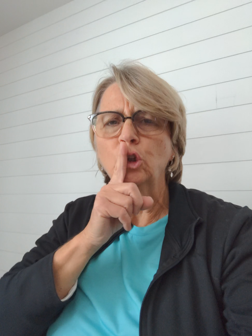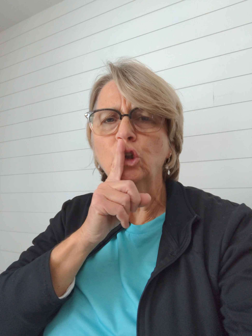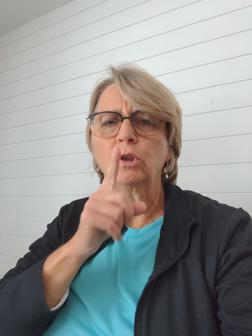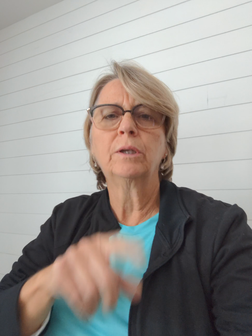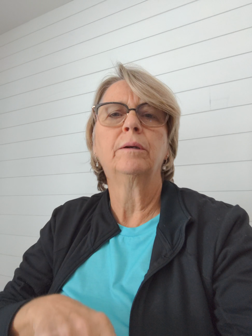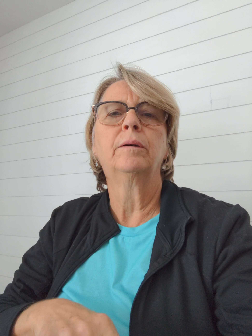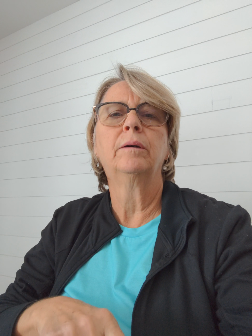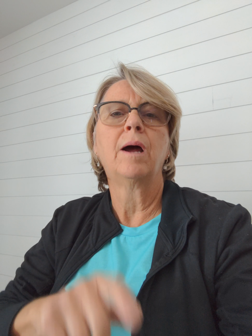shhh